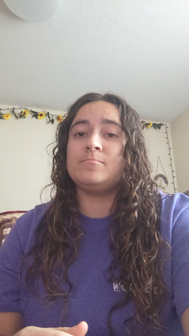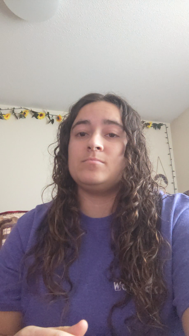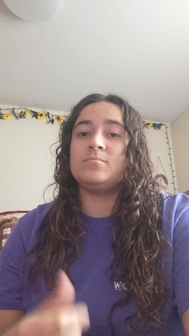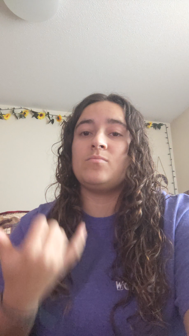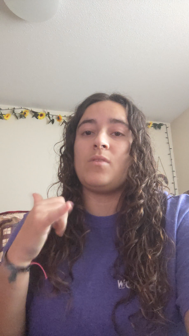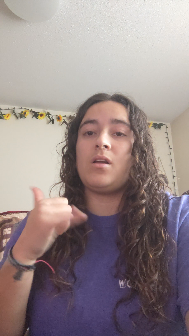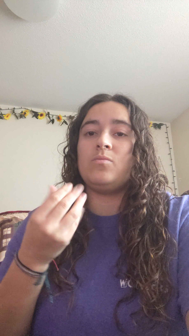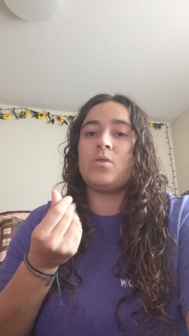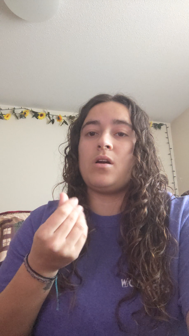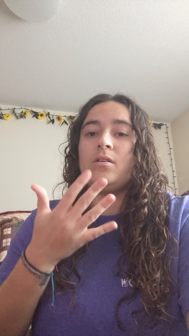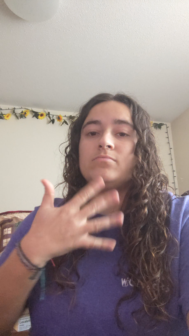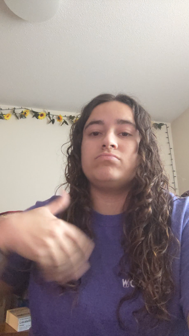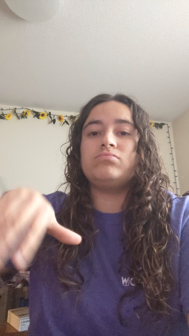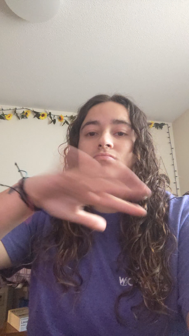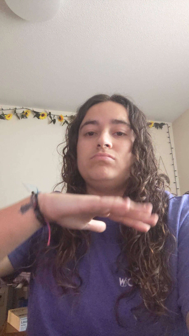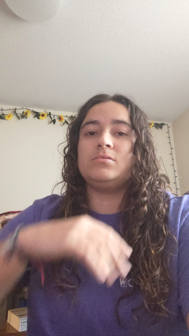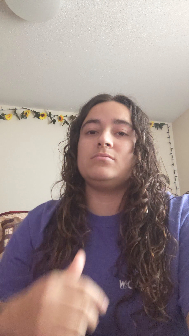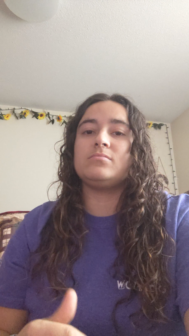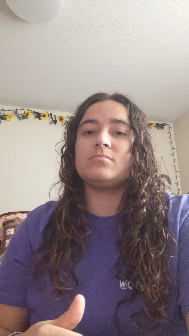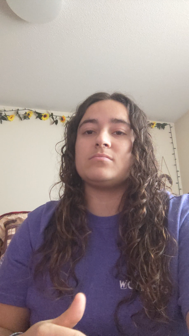playground